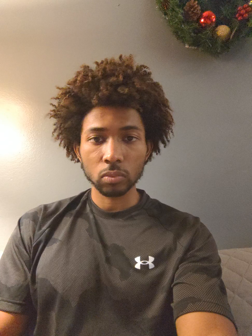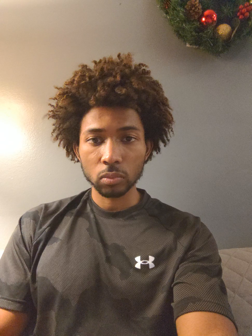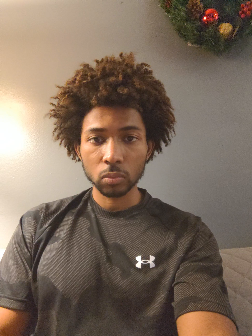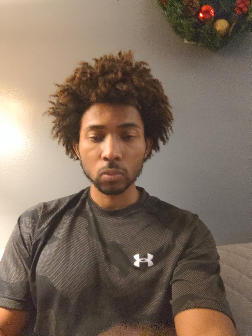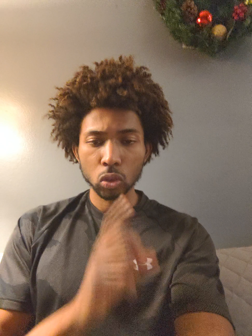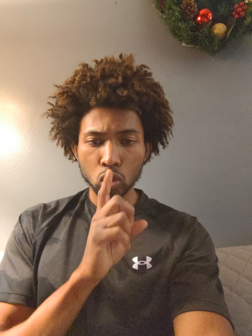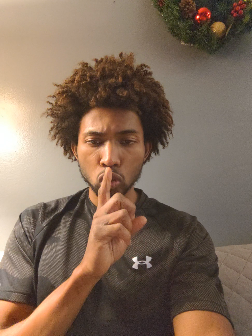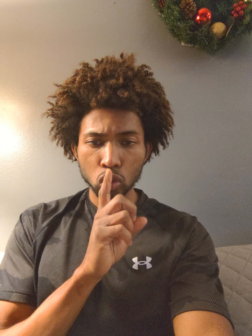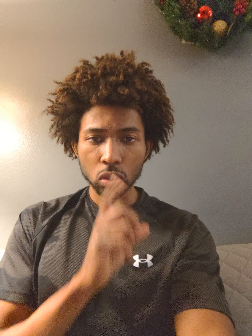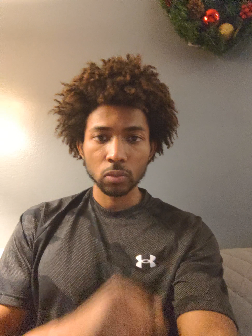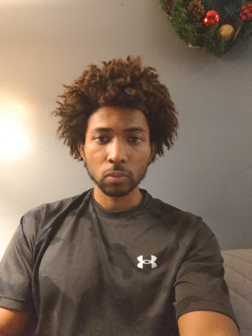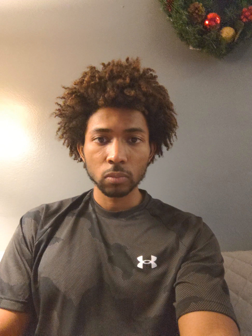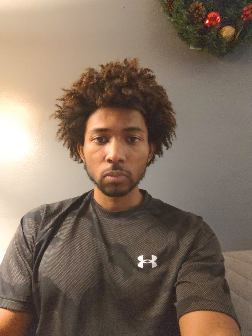shhh